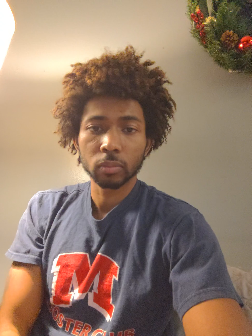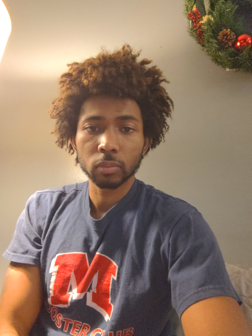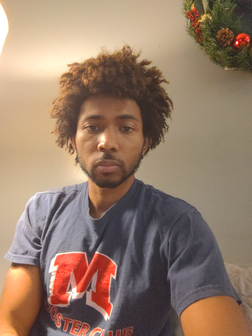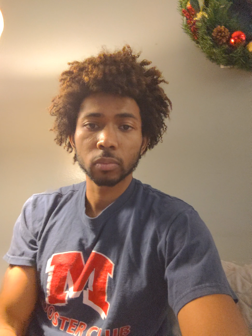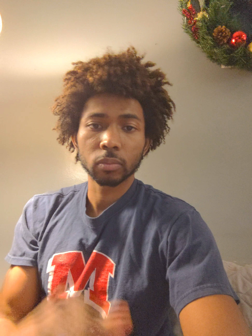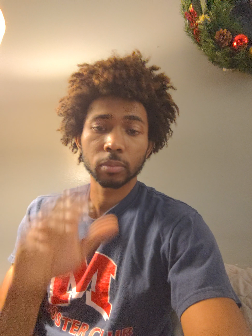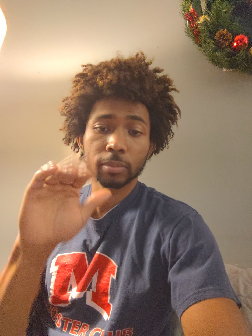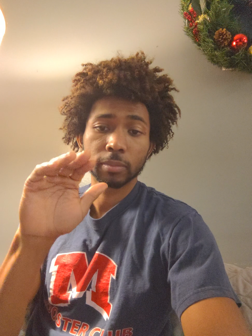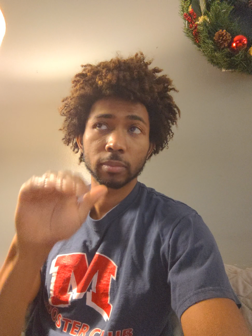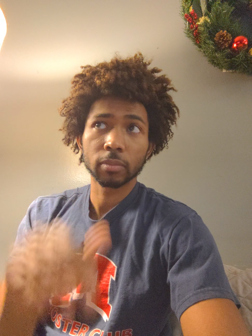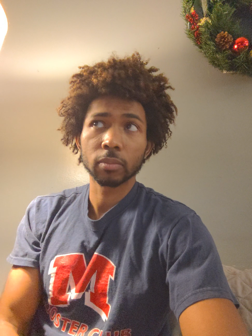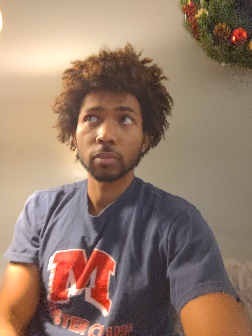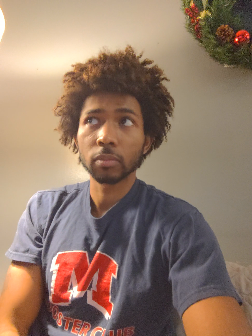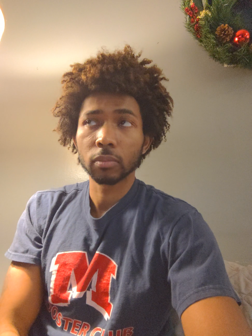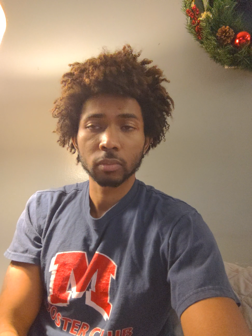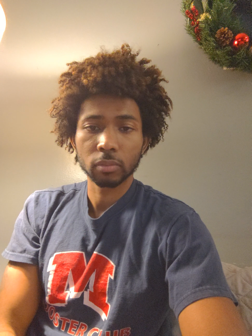bye